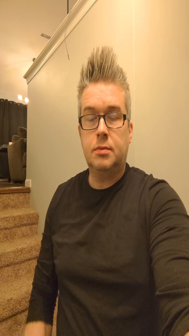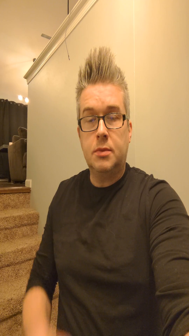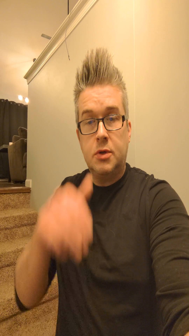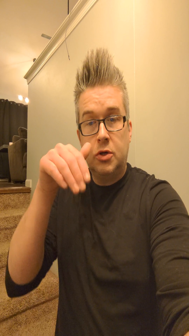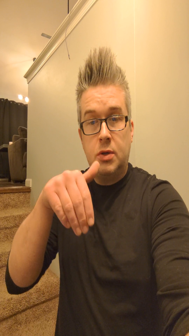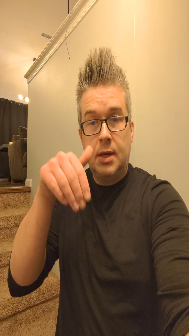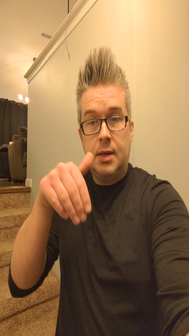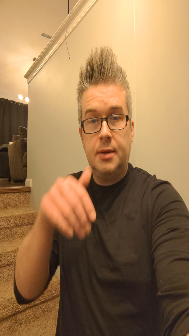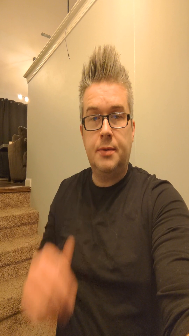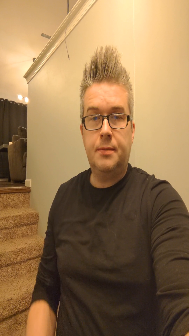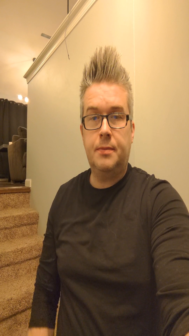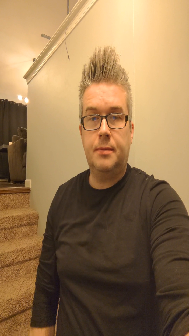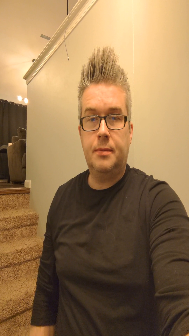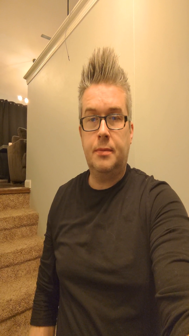night